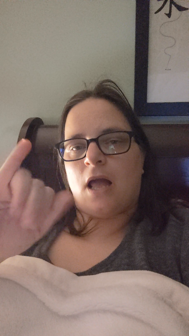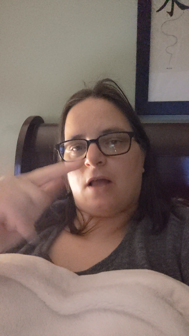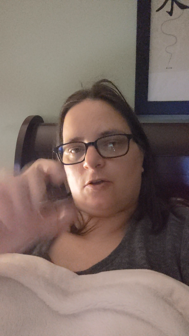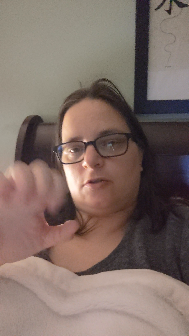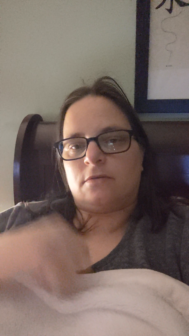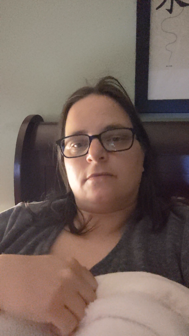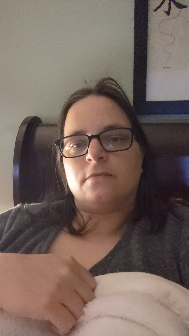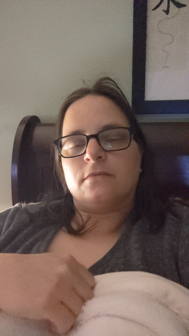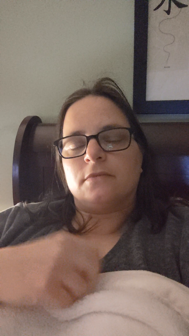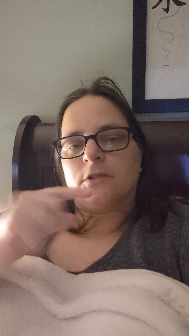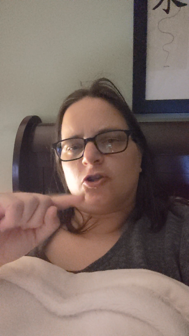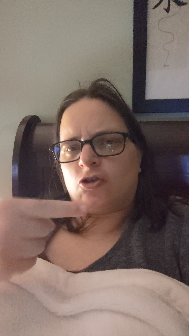hurt